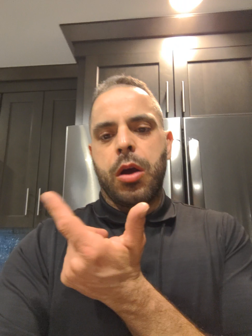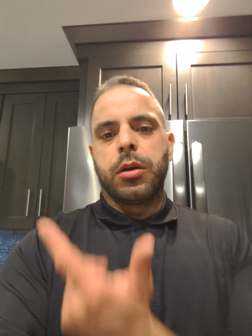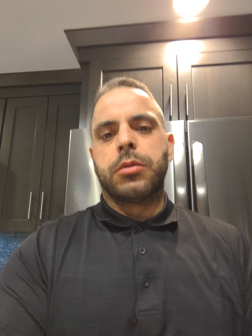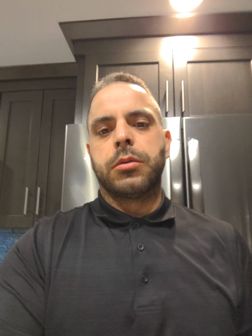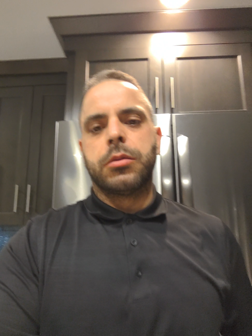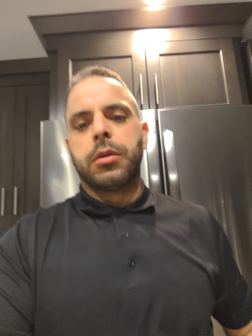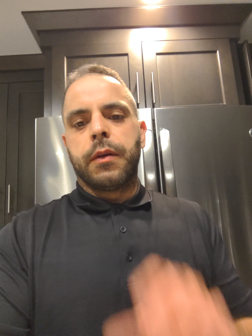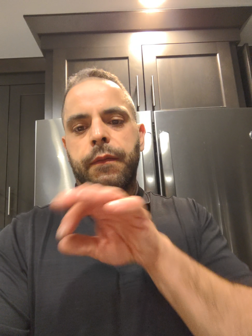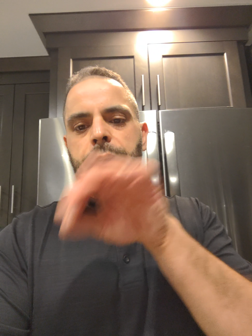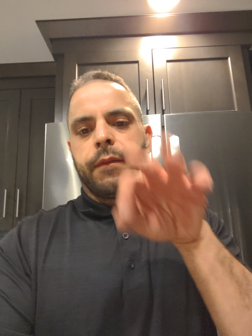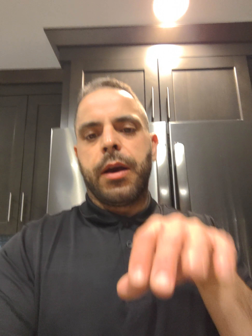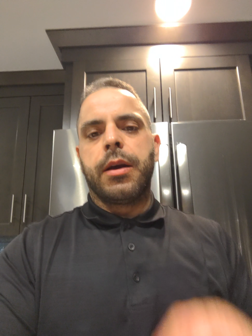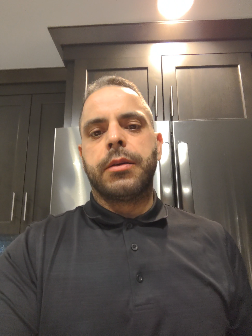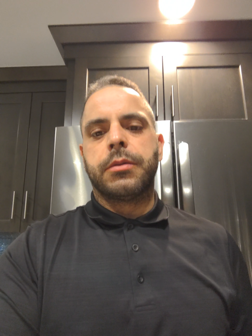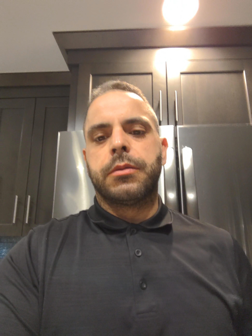french fries